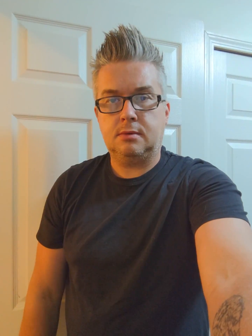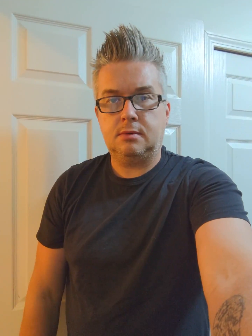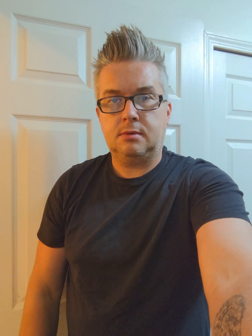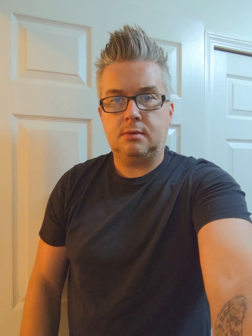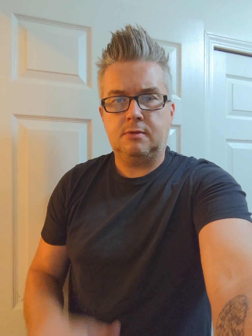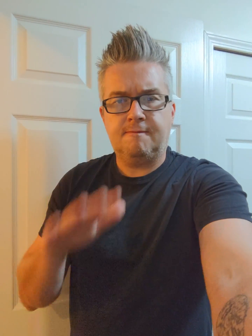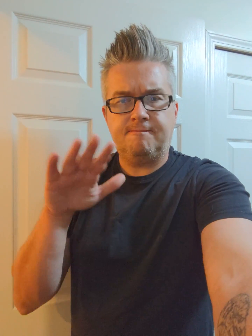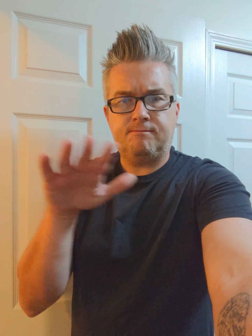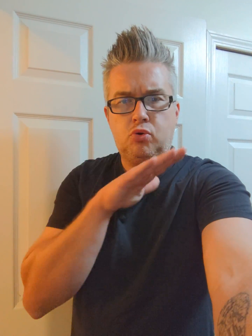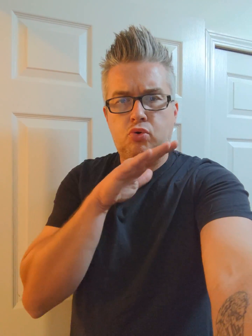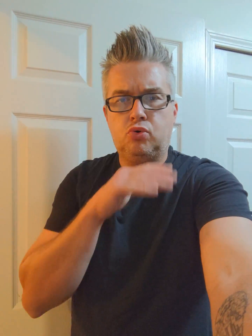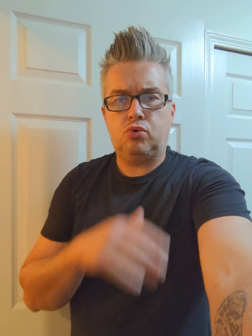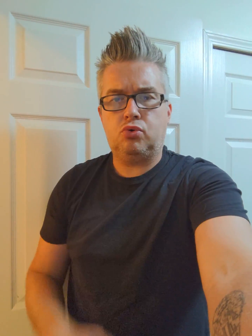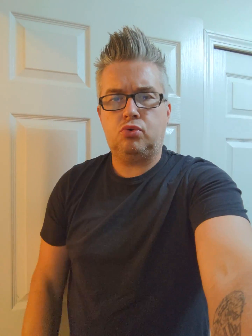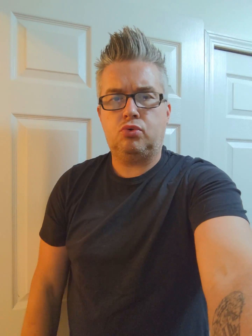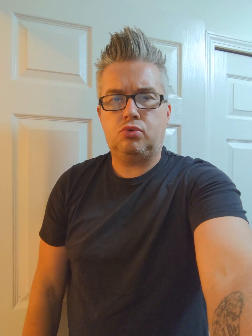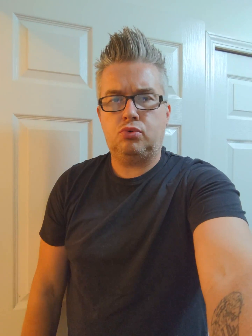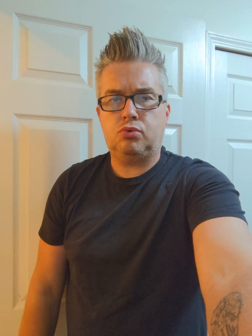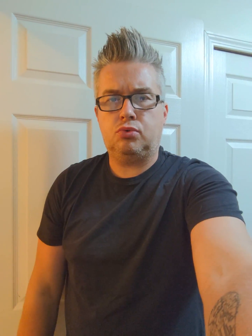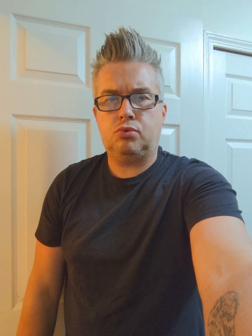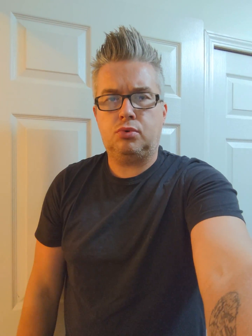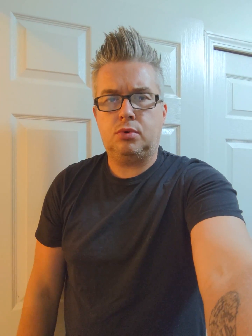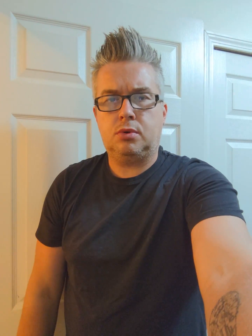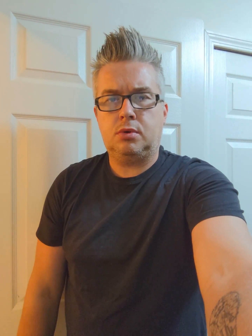full